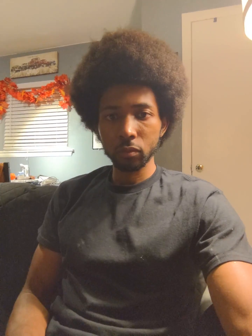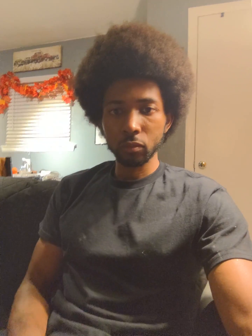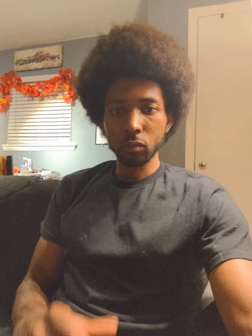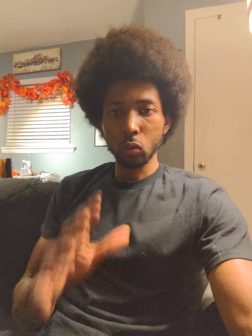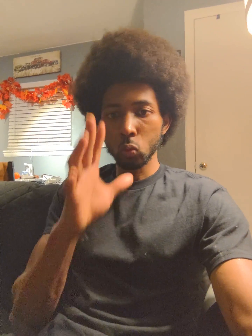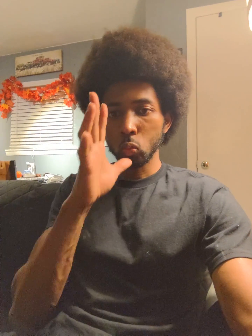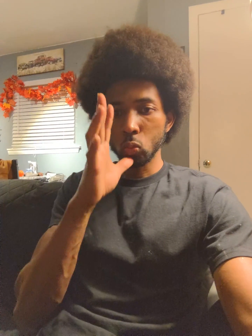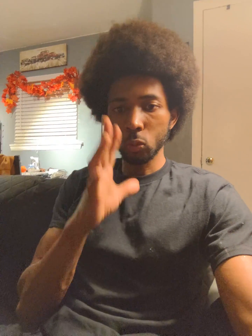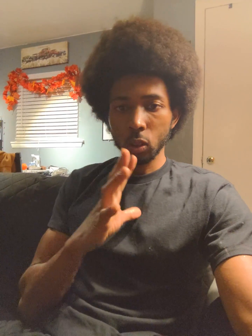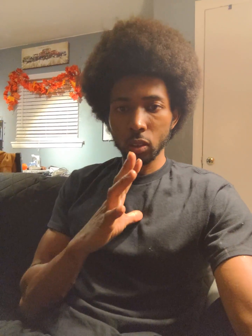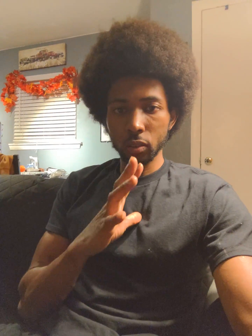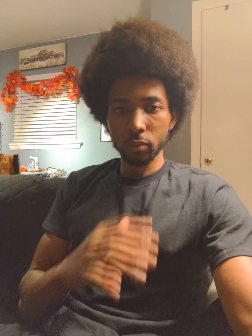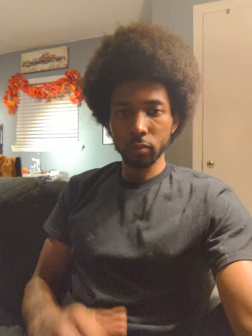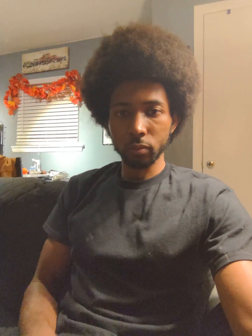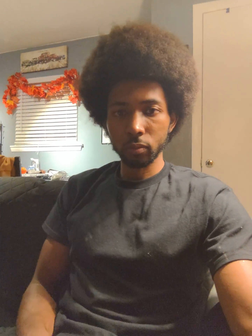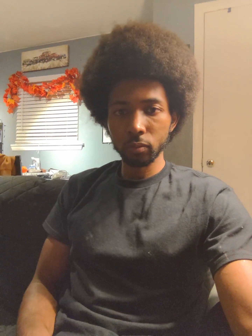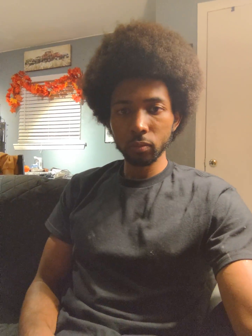lady